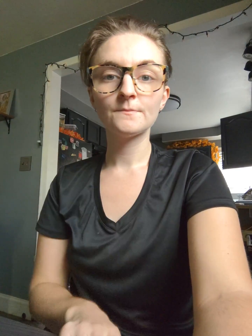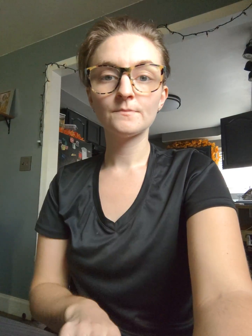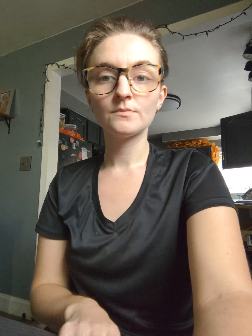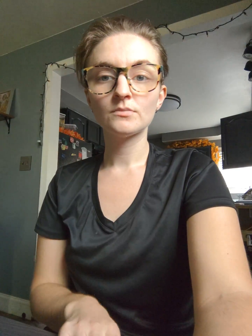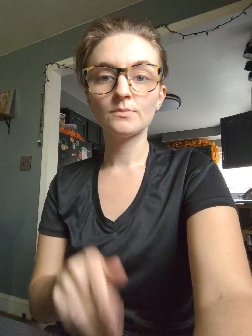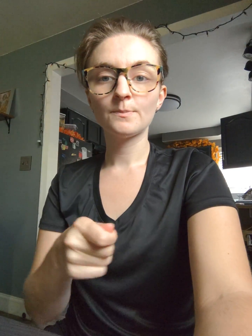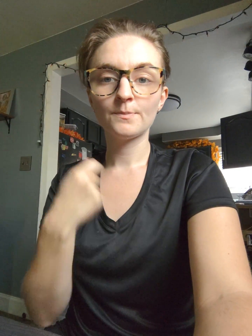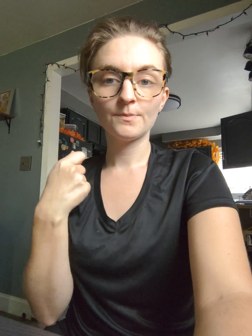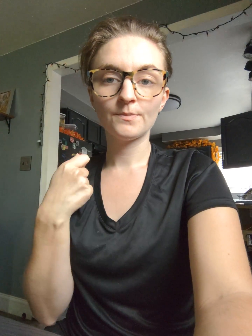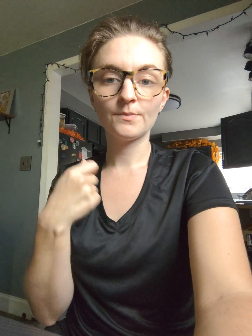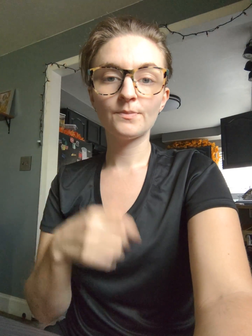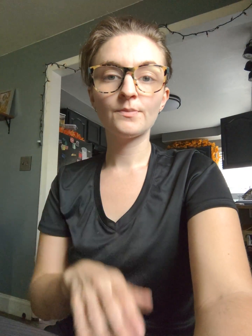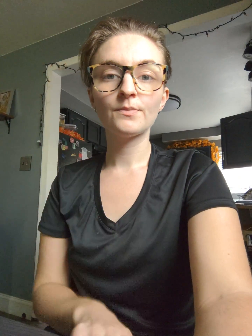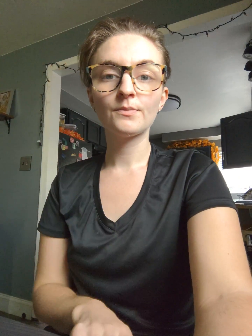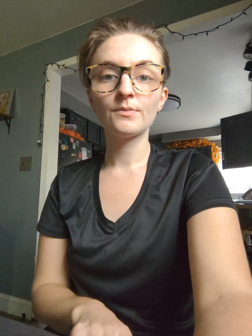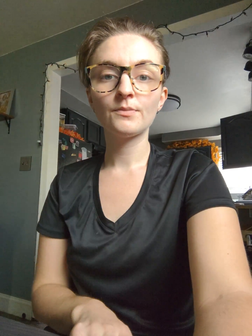pull